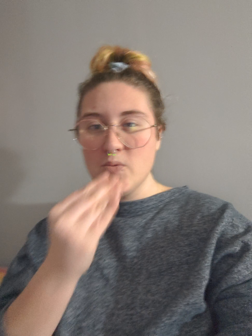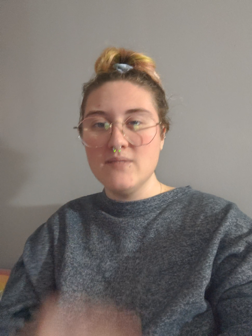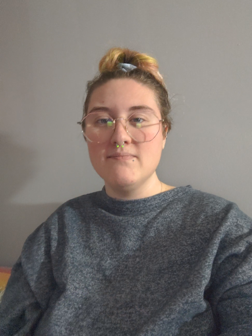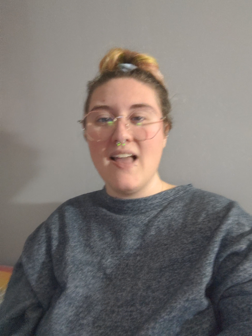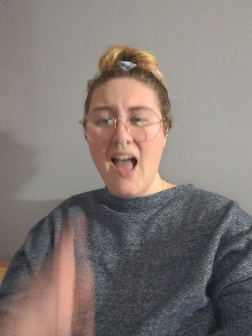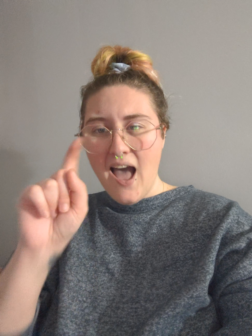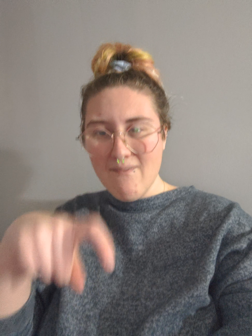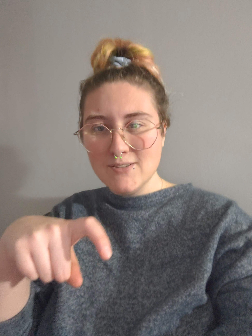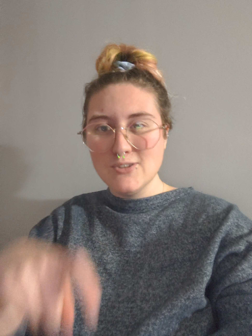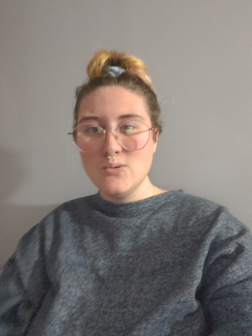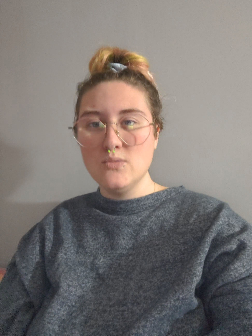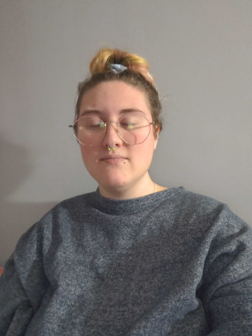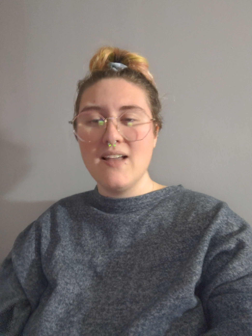have to